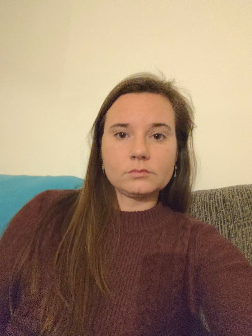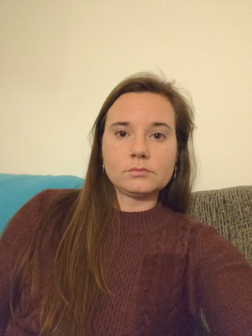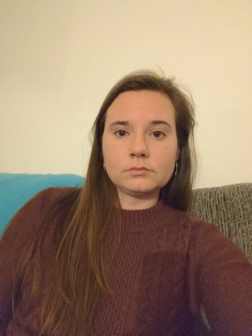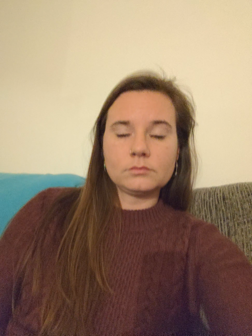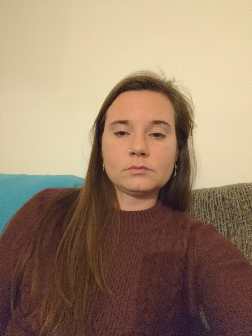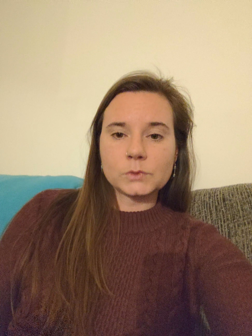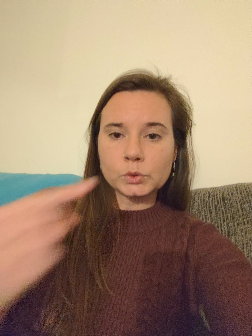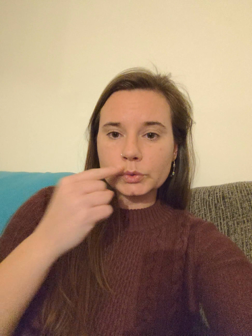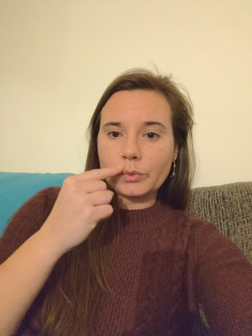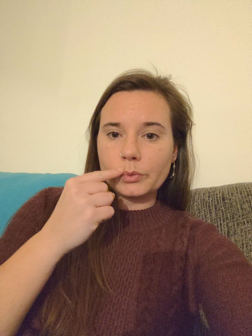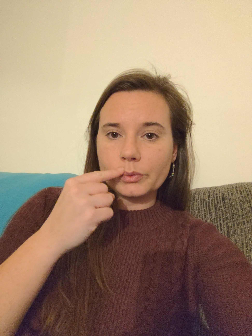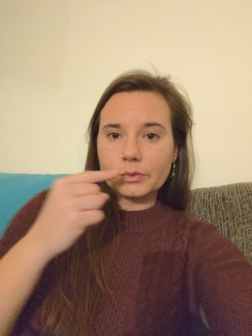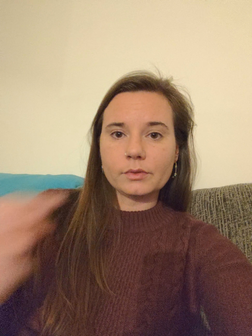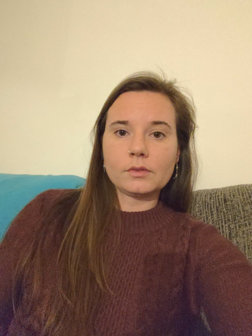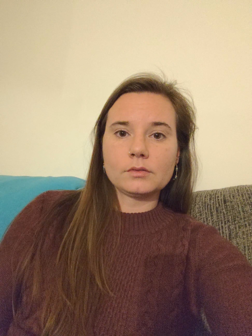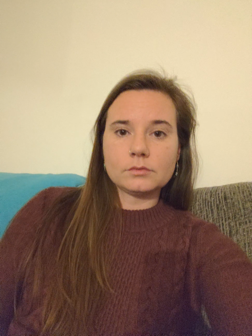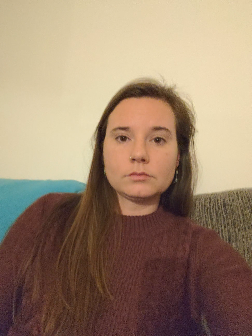tooth